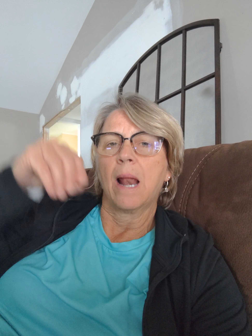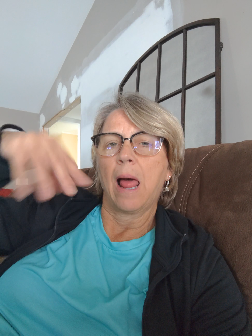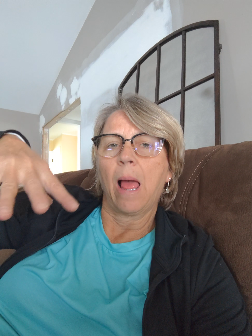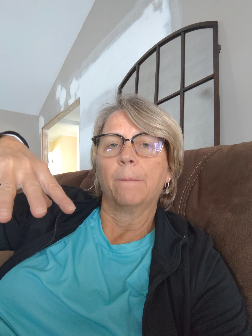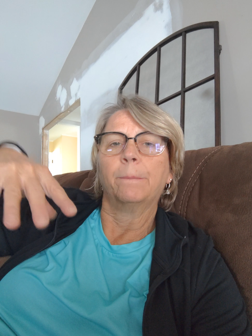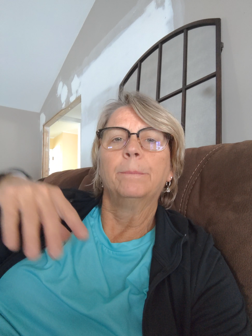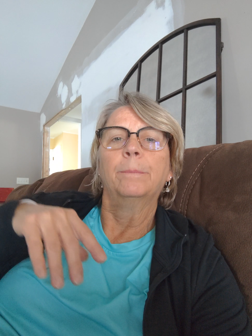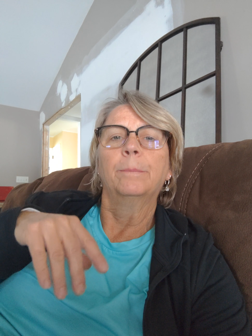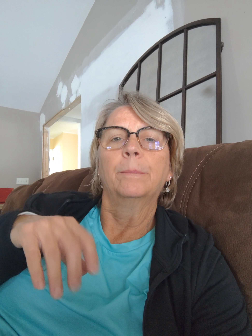lamp